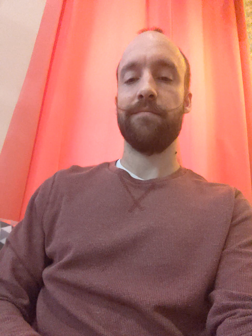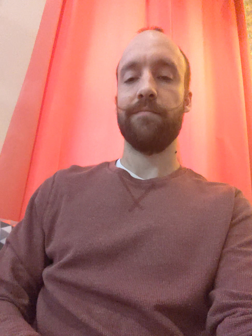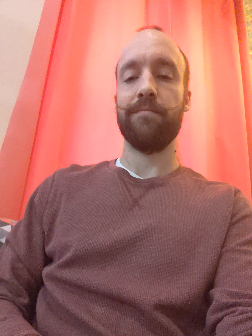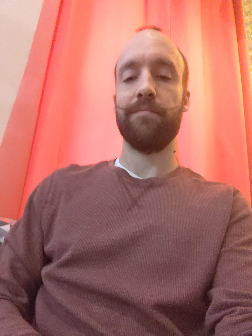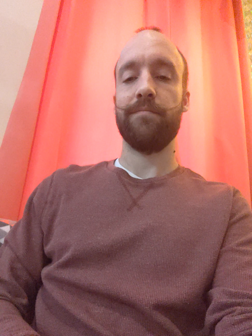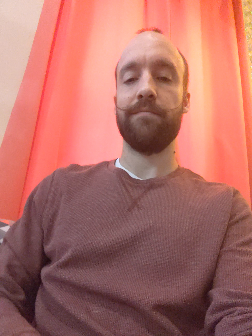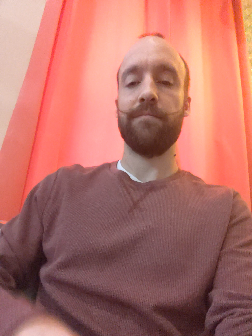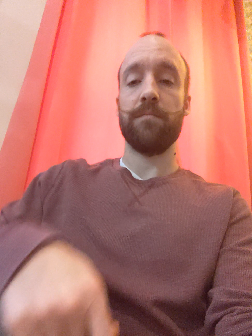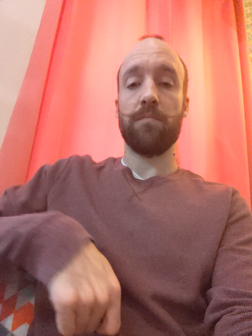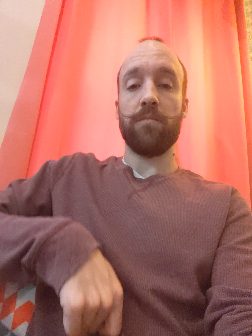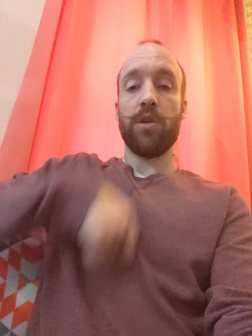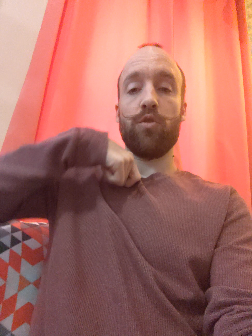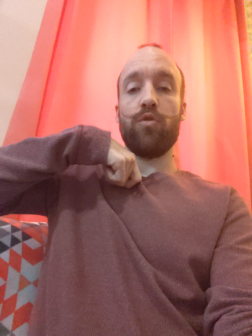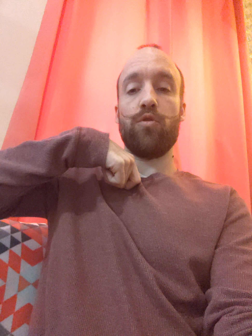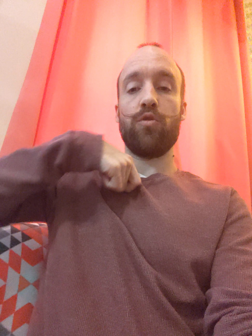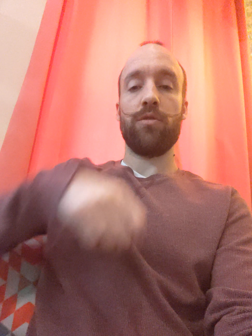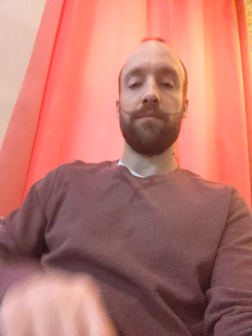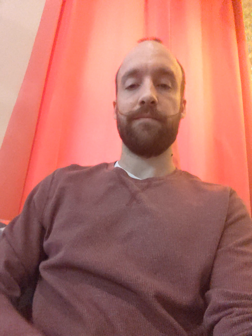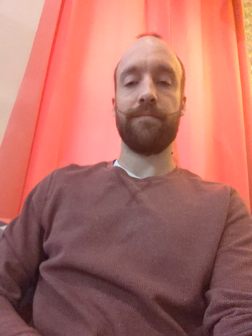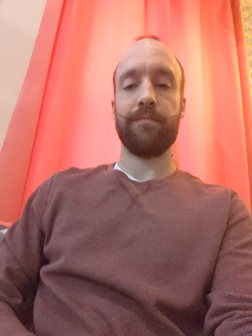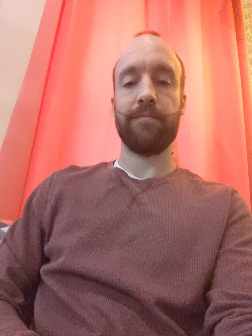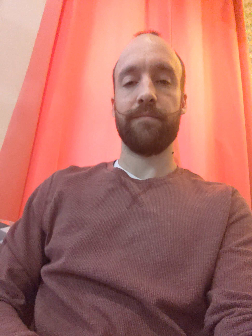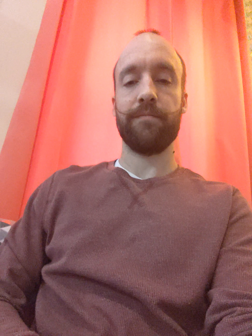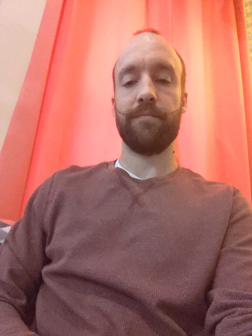zipper